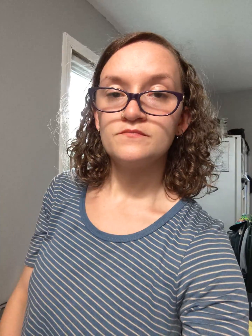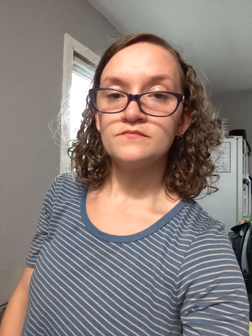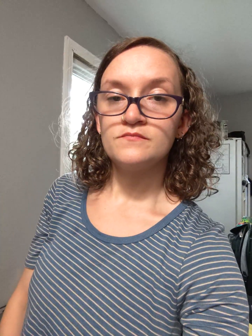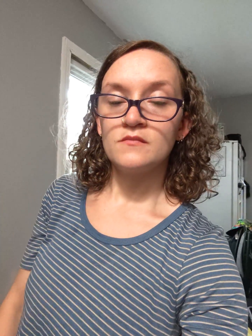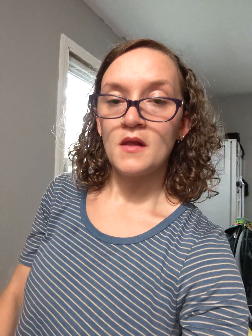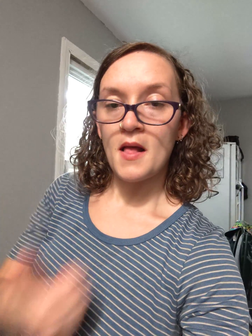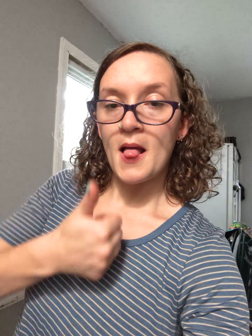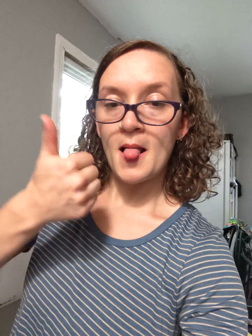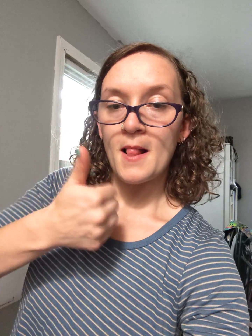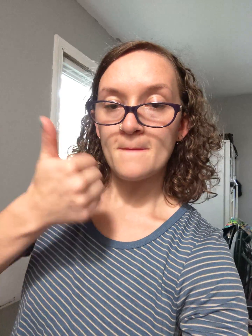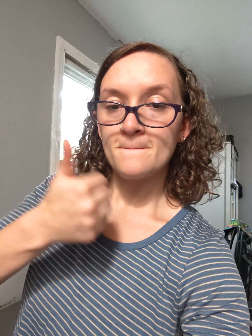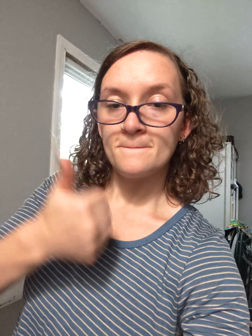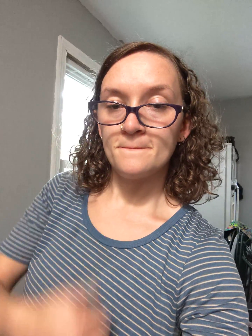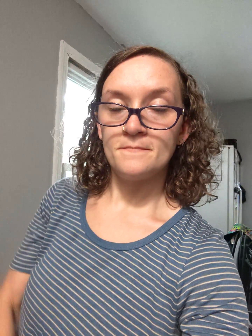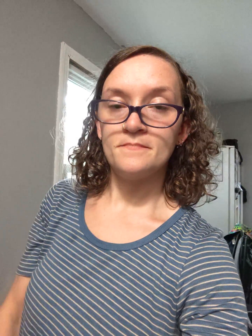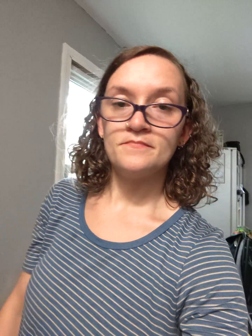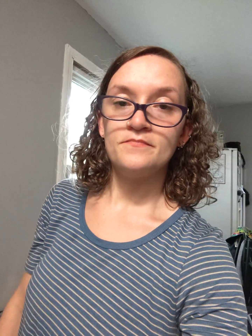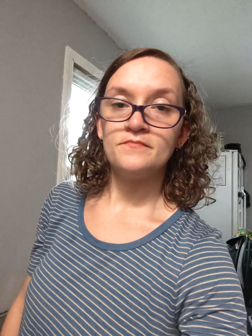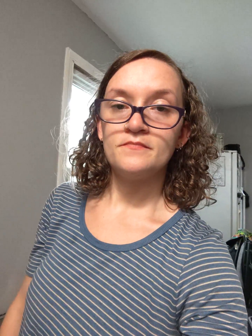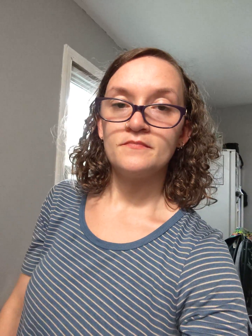help